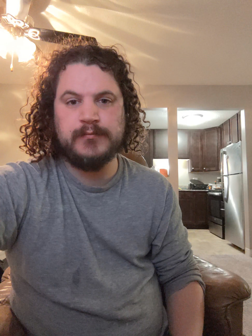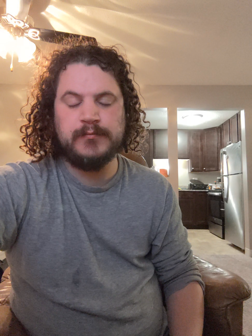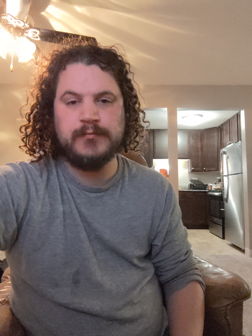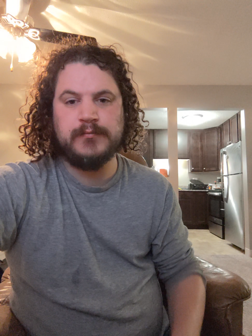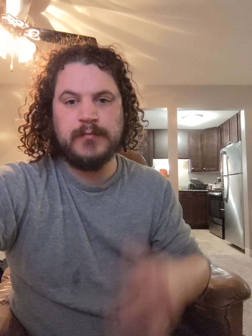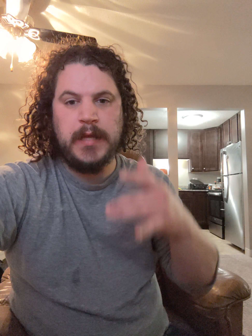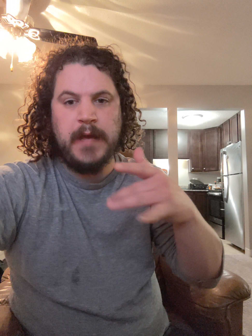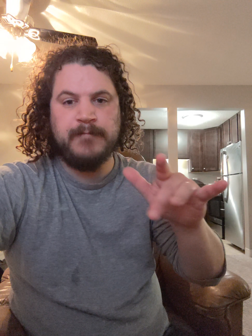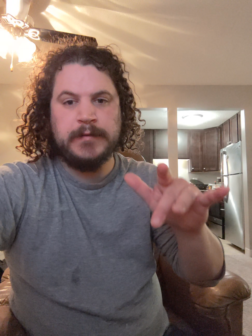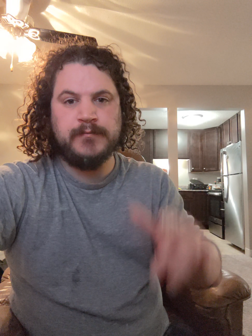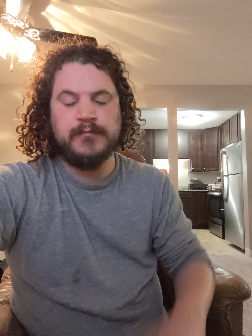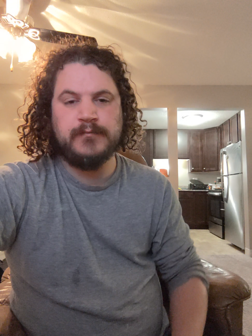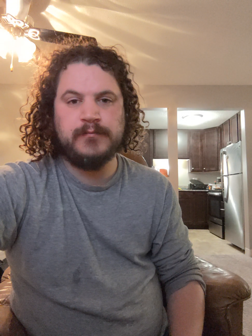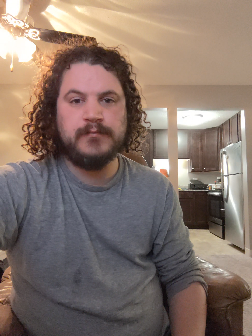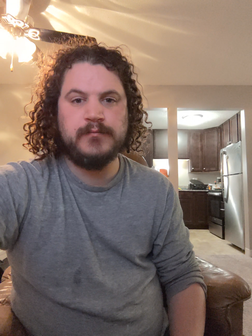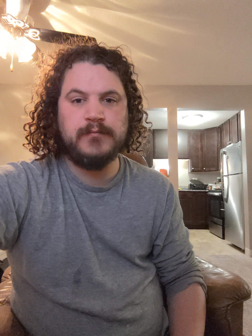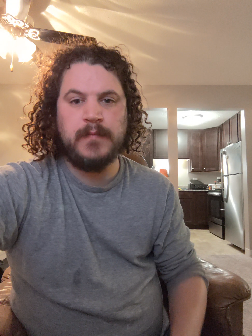empty